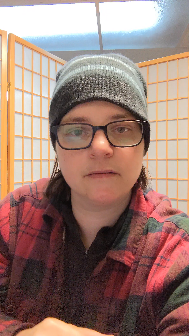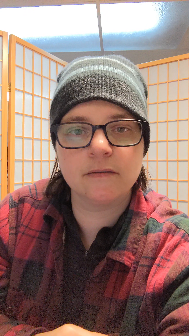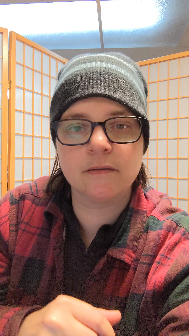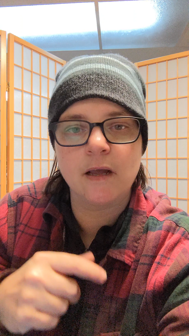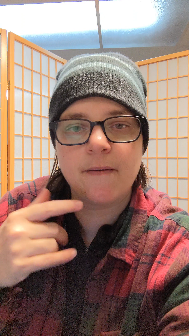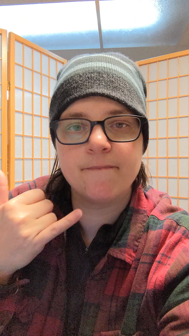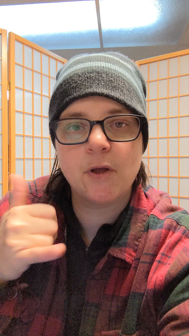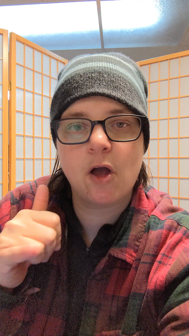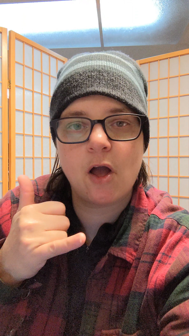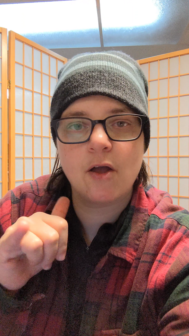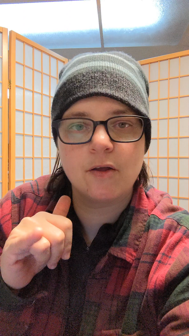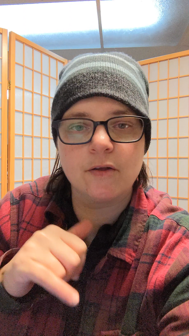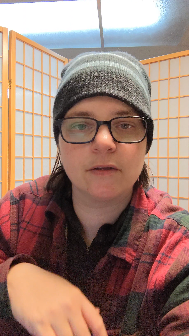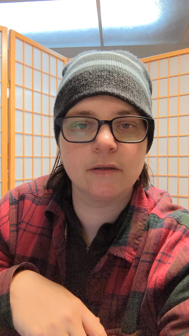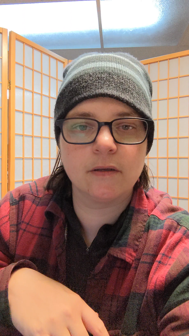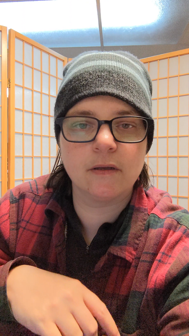party